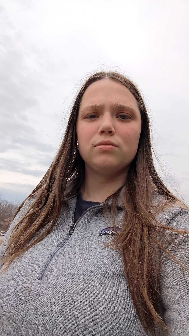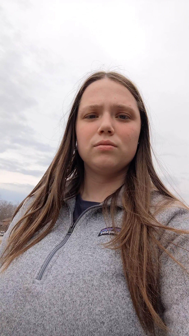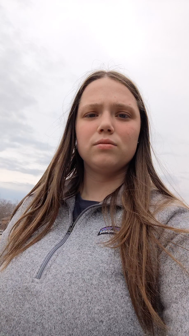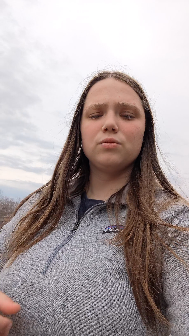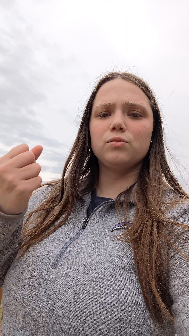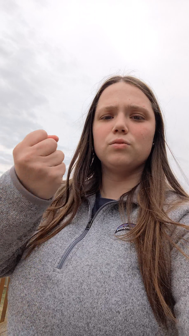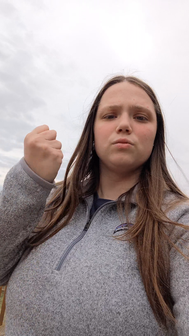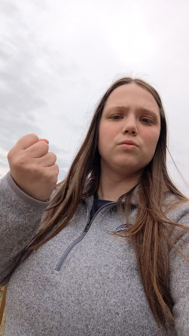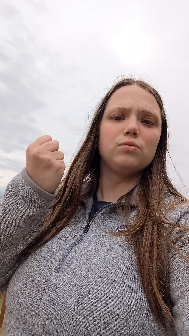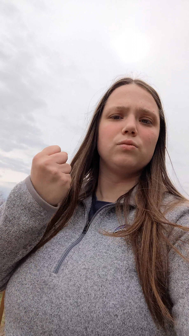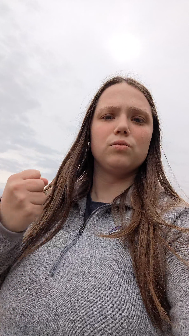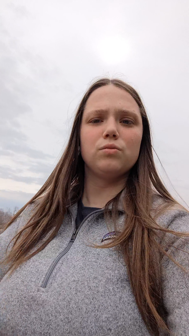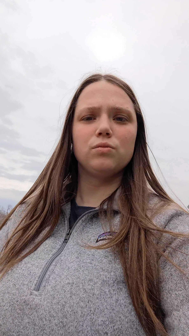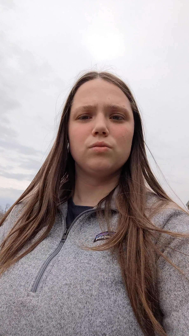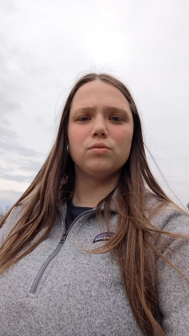hold